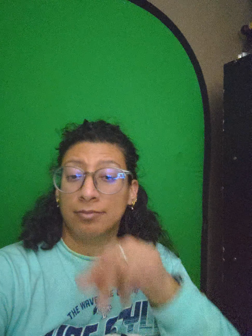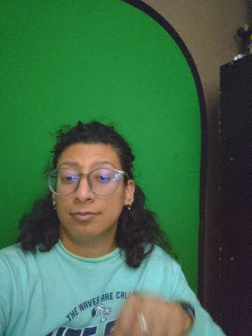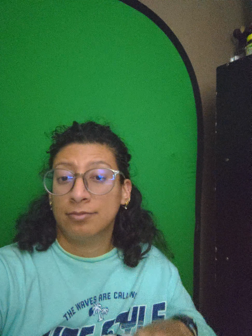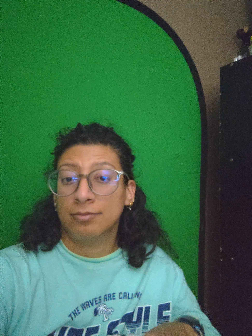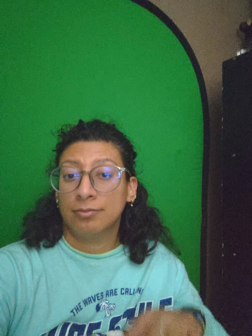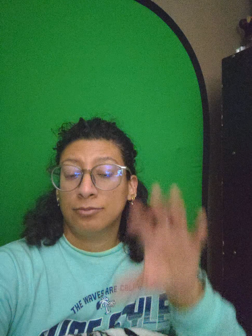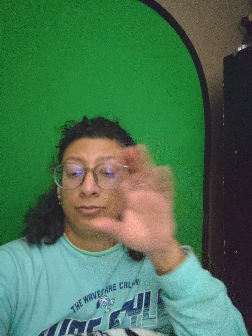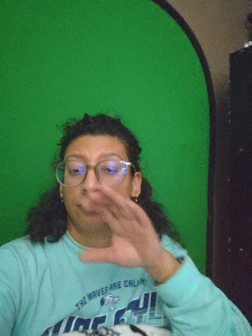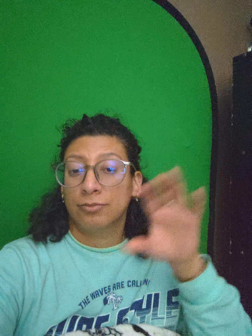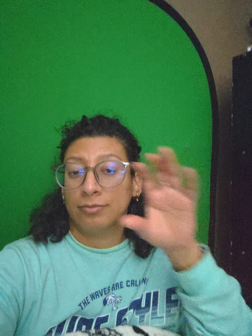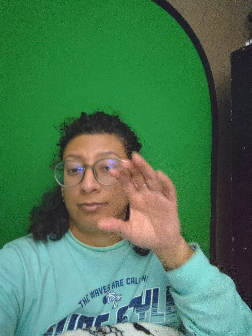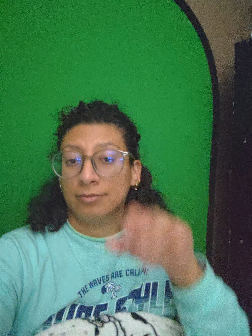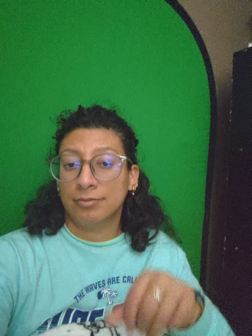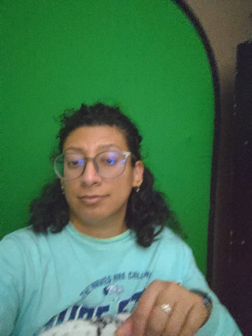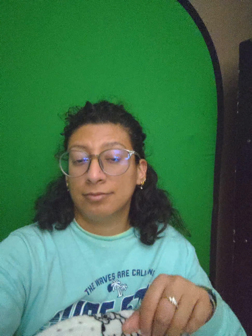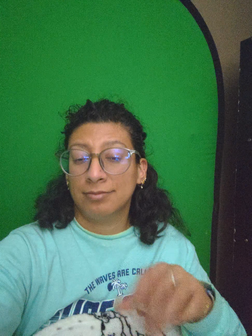chocolate